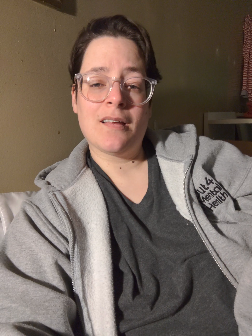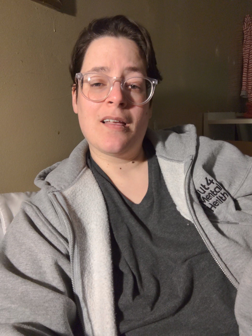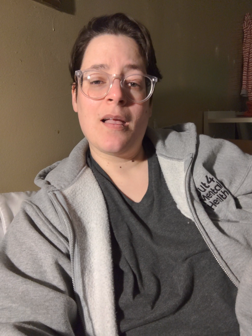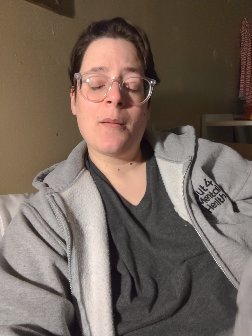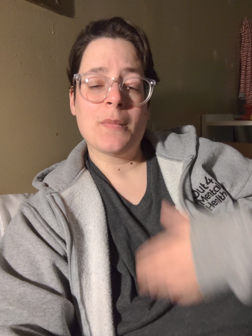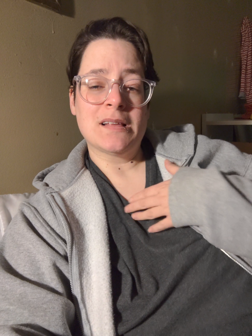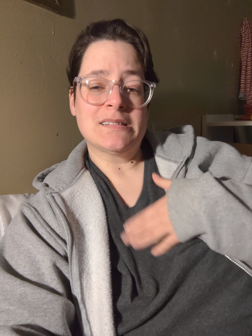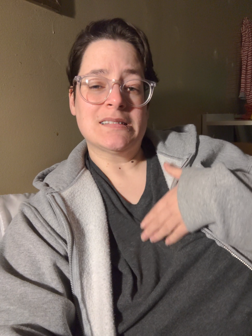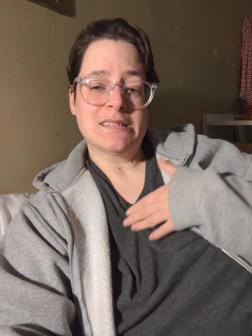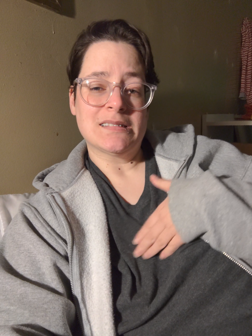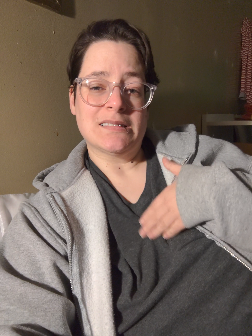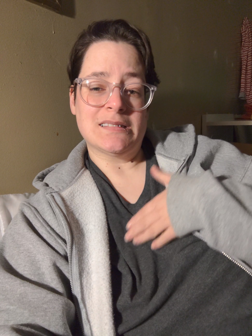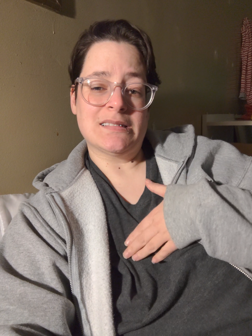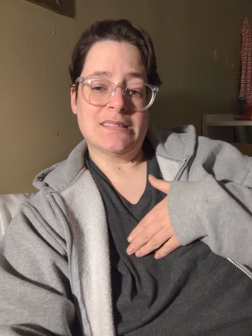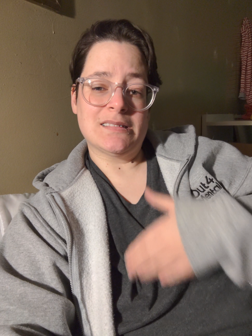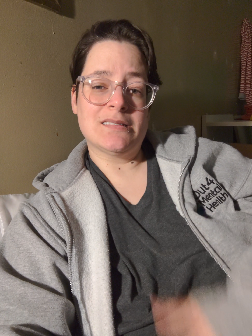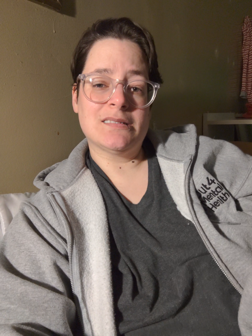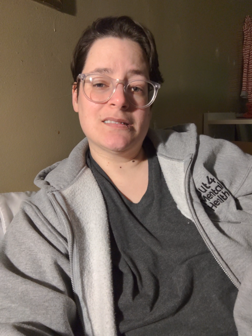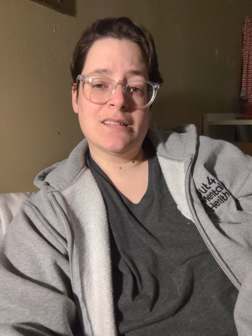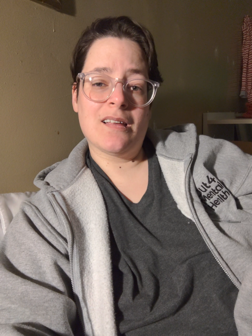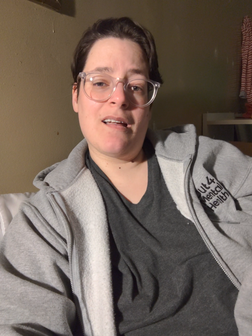please